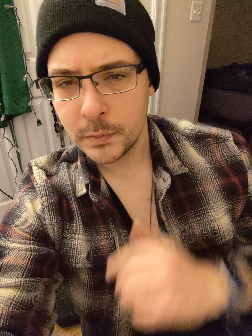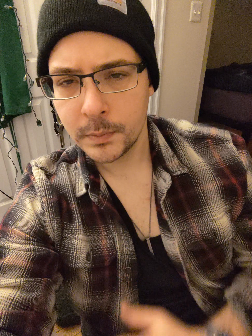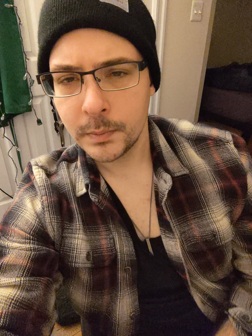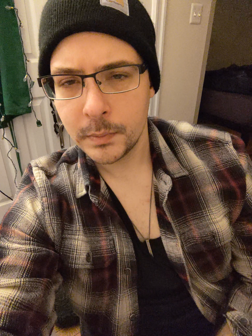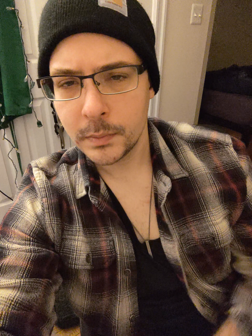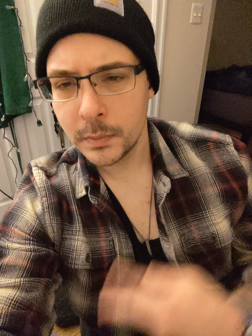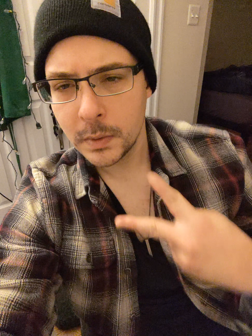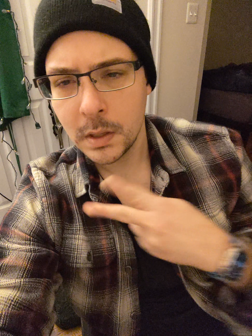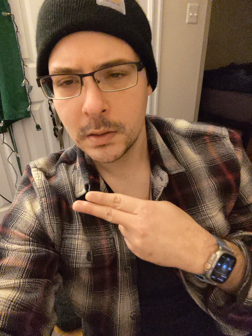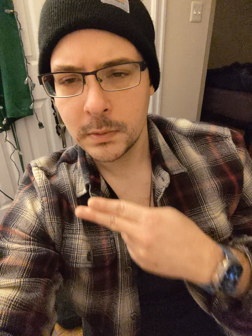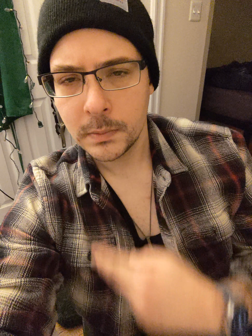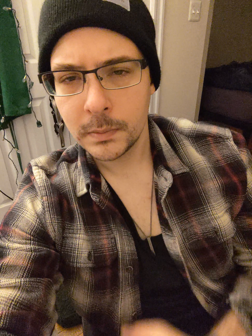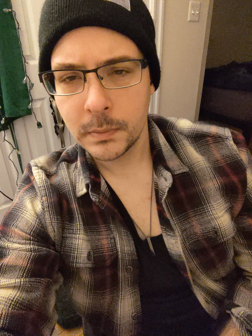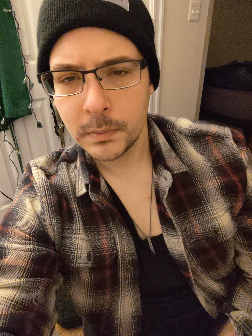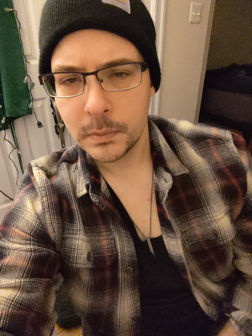cut